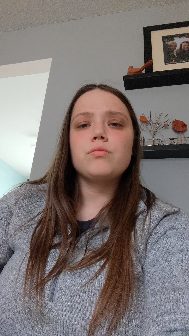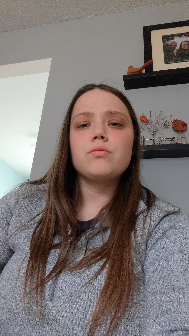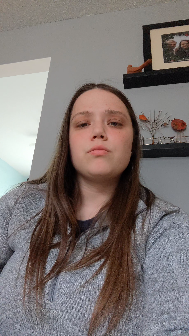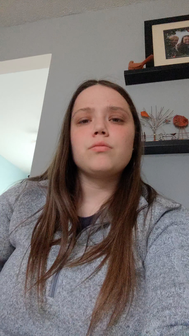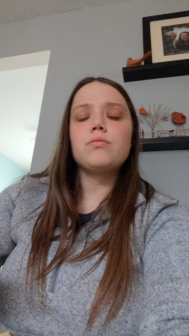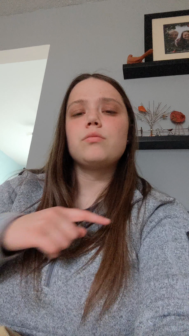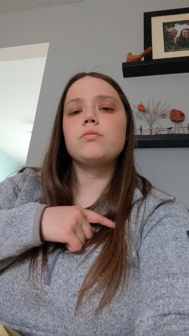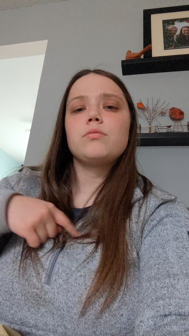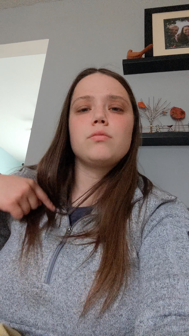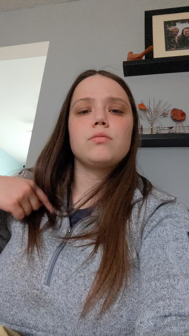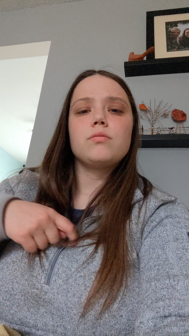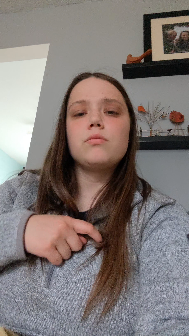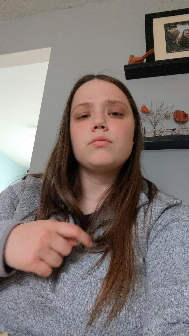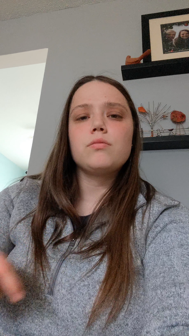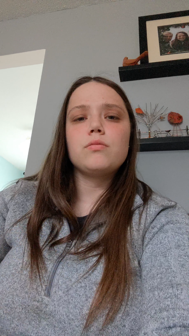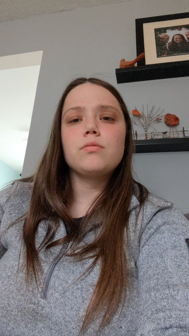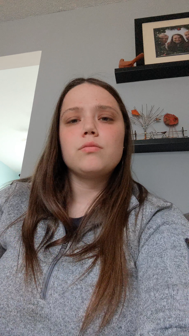bib